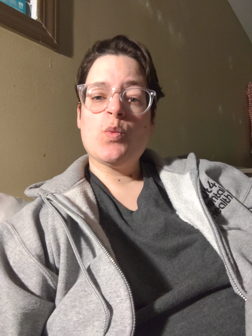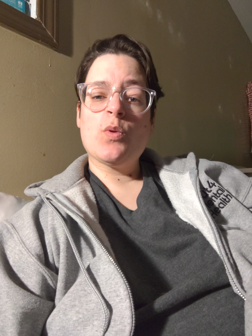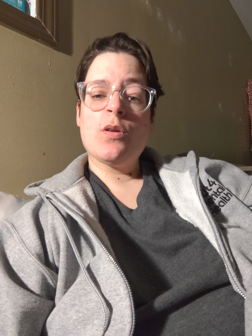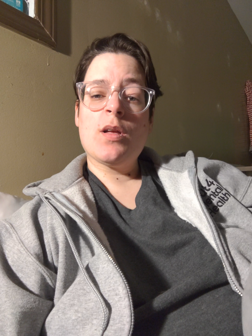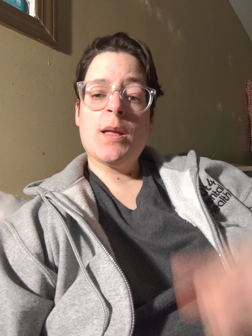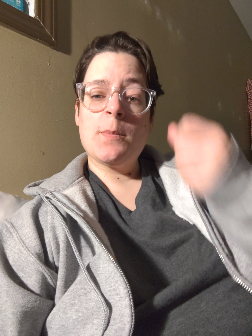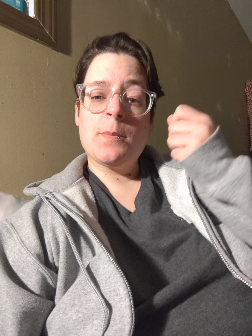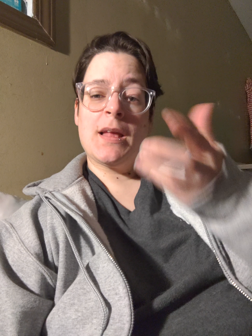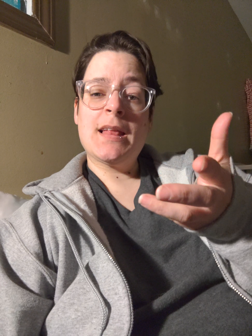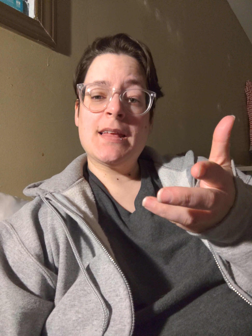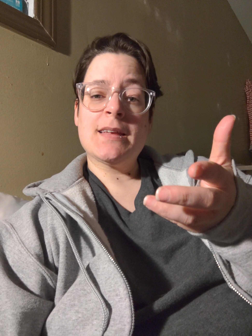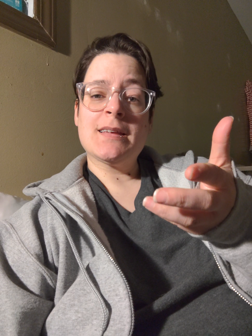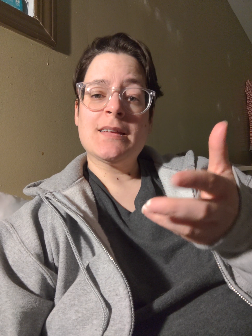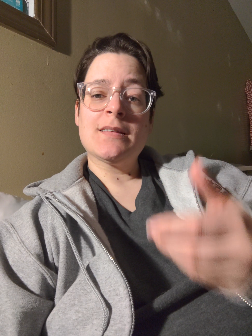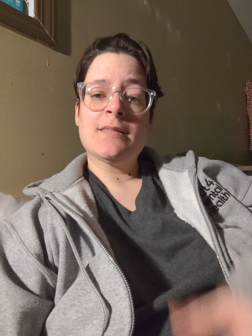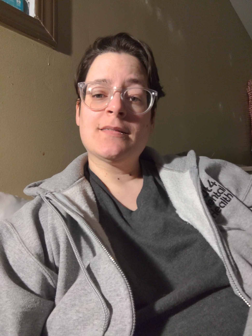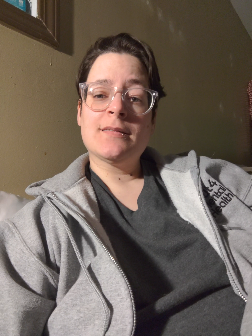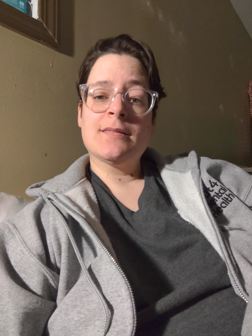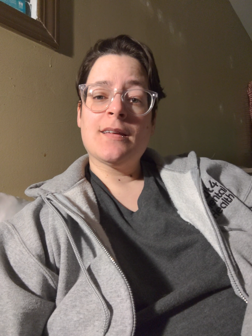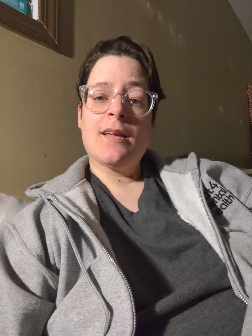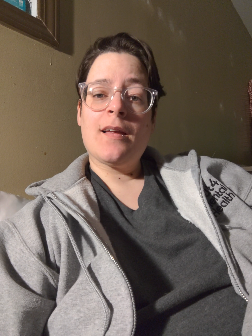many